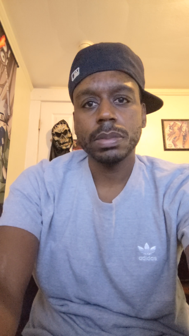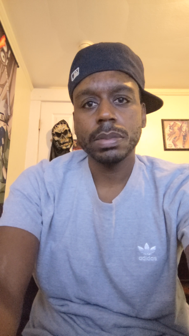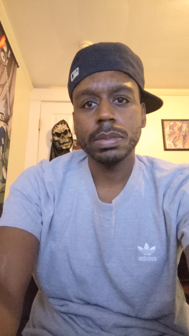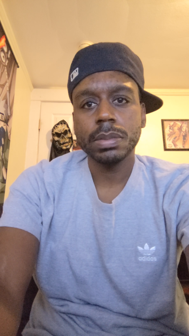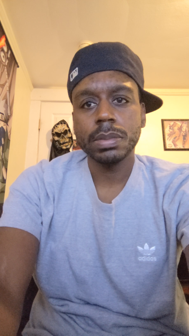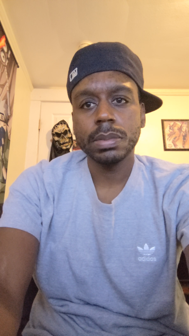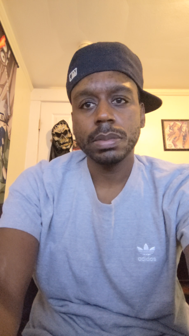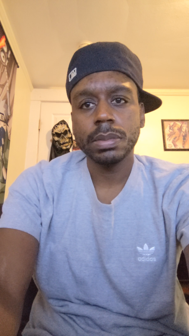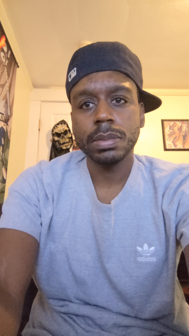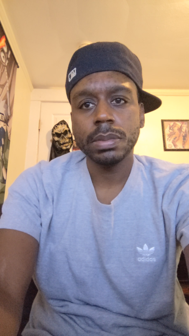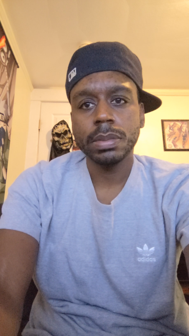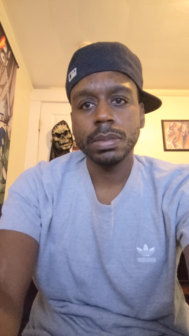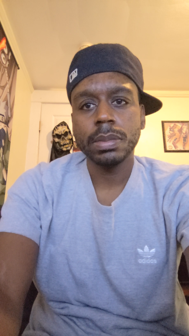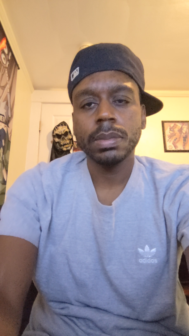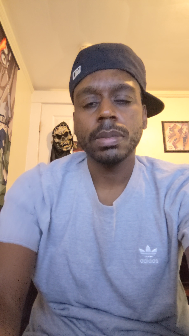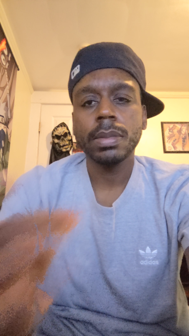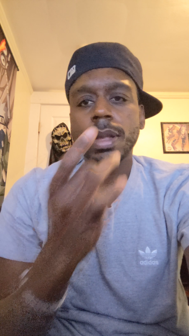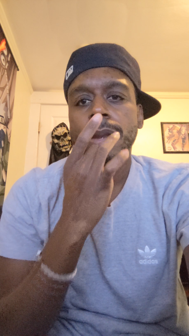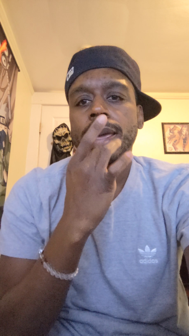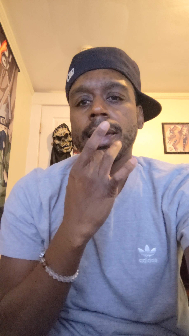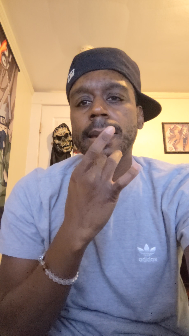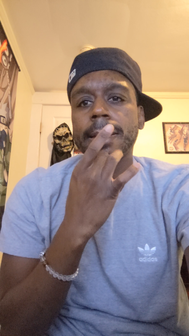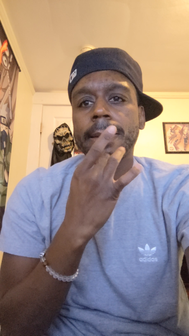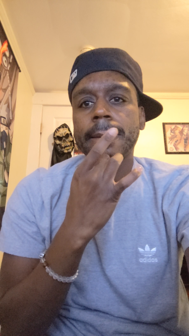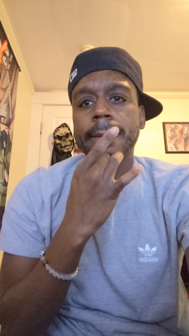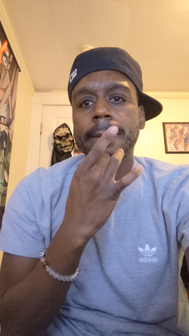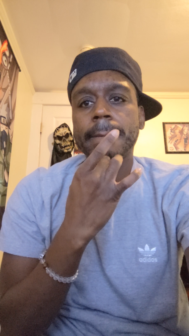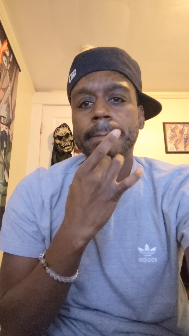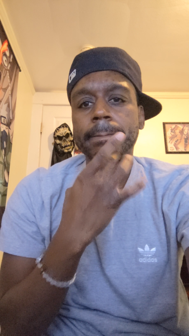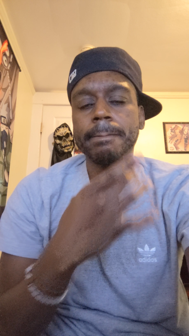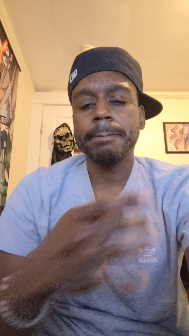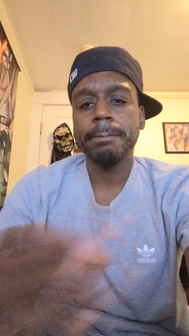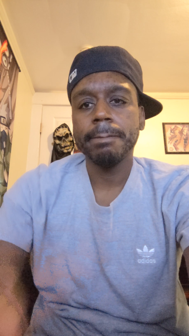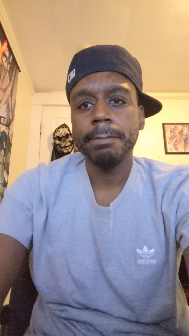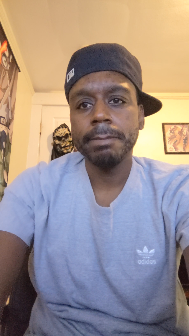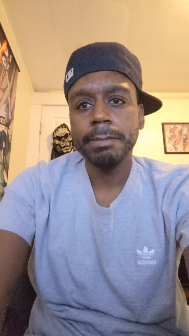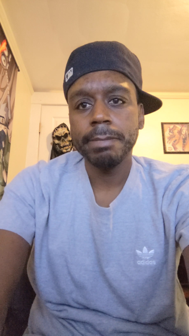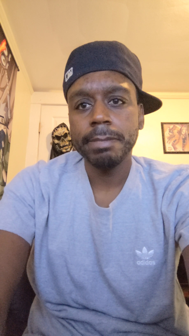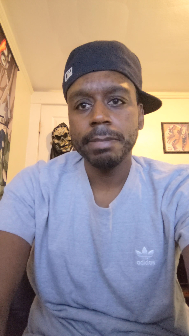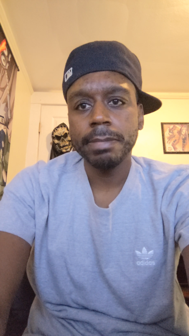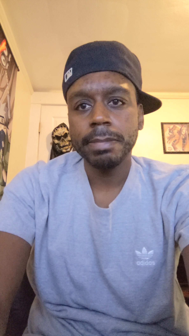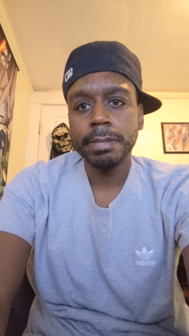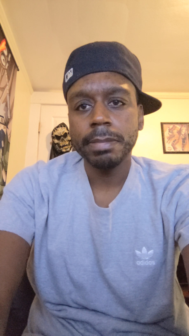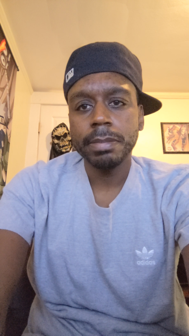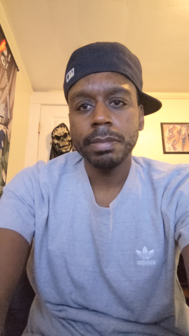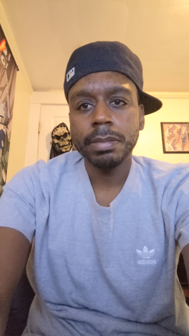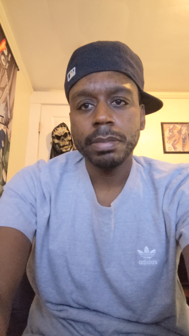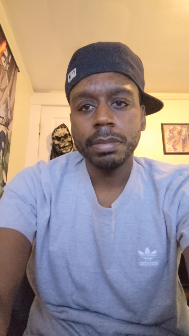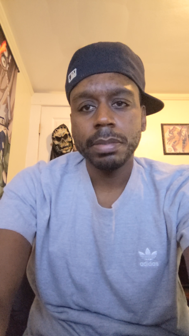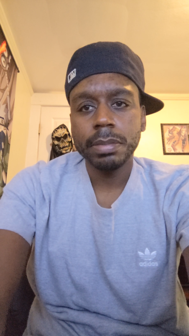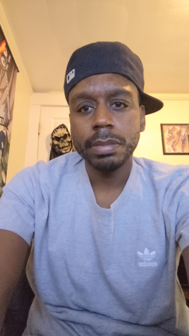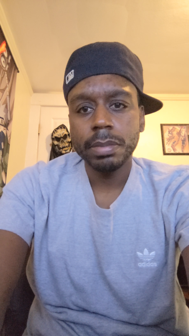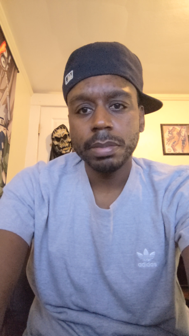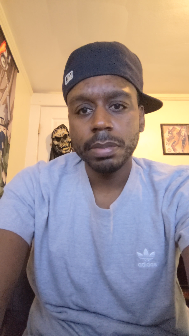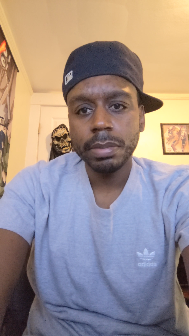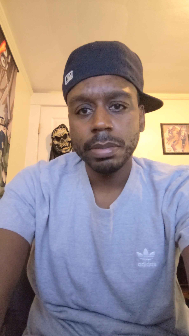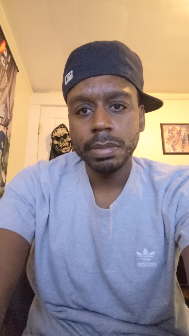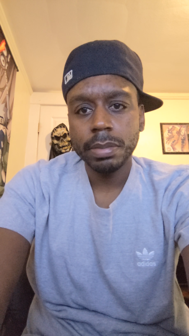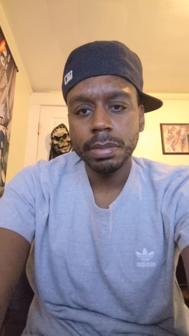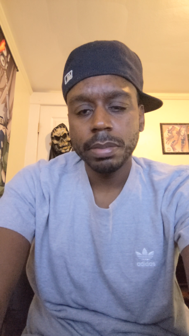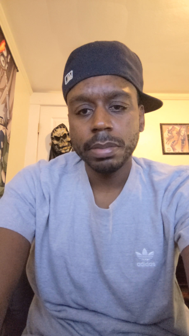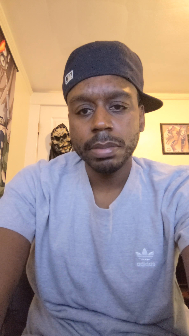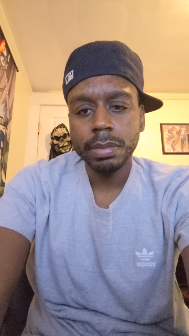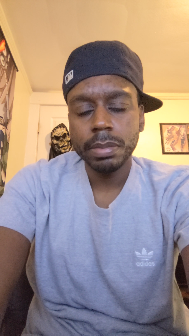light bulb